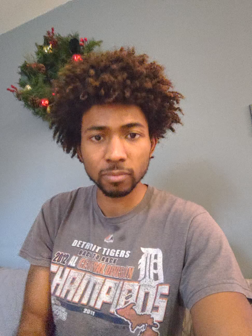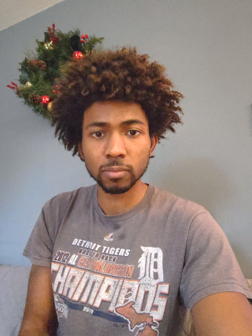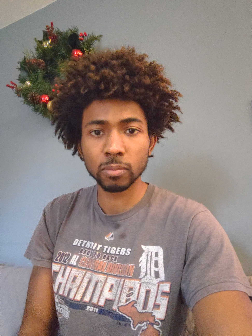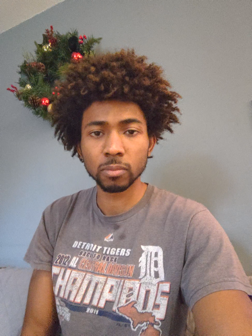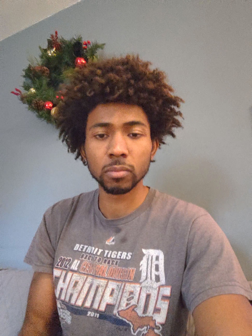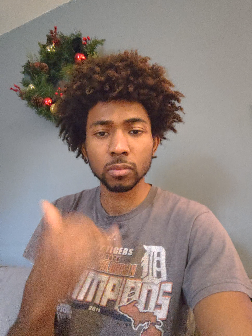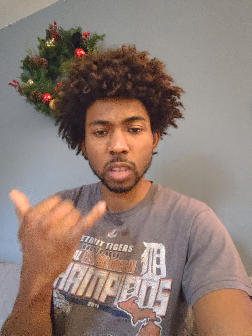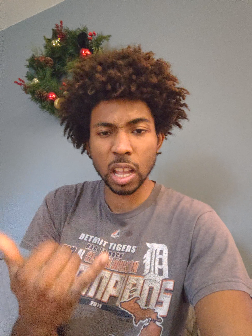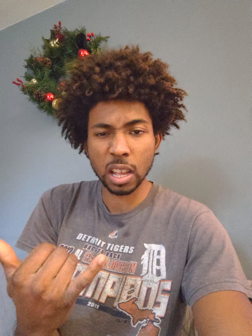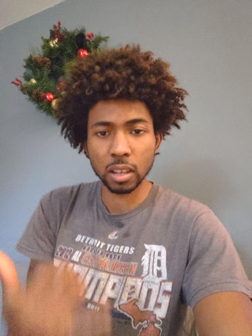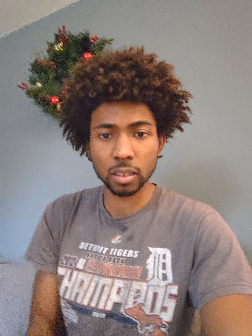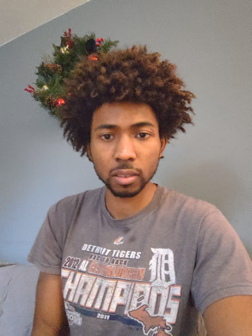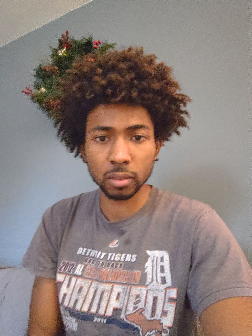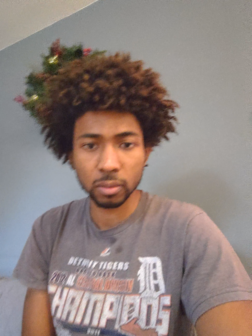now